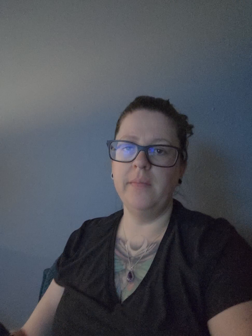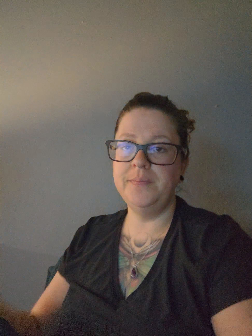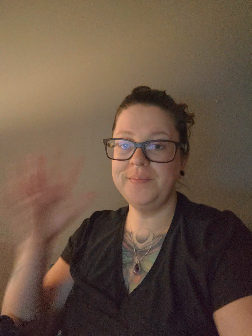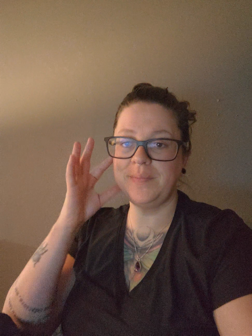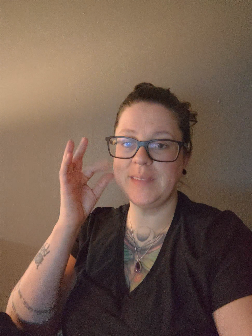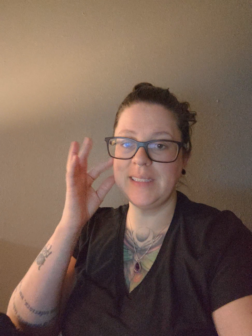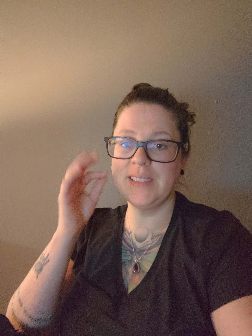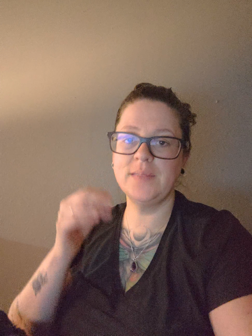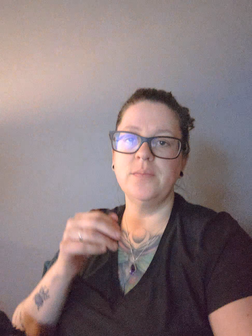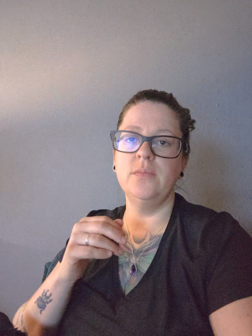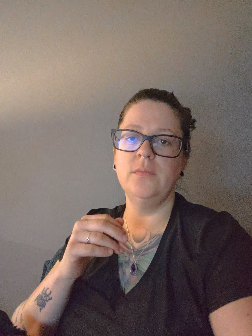kitty